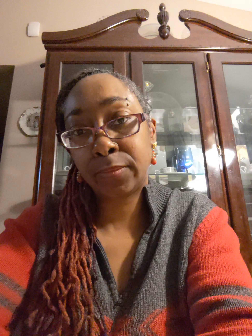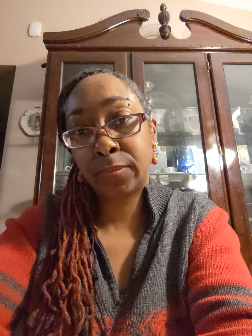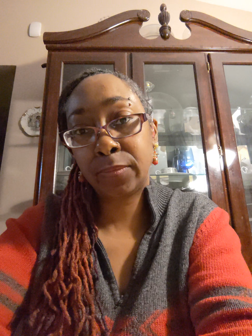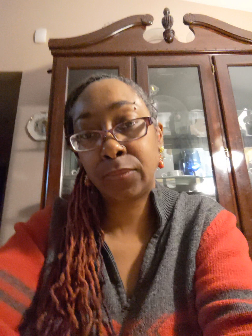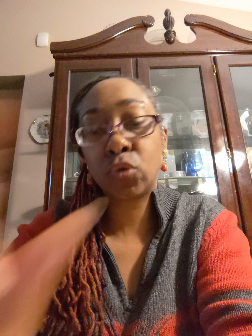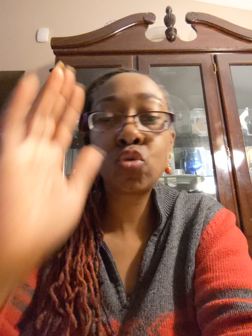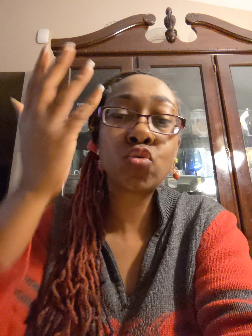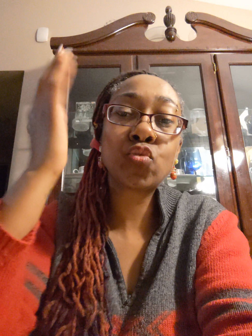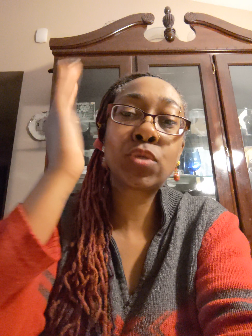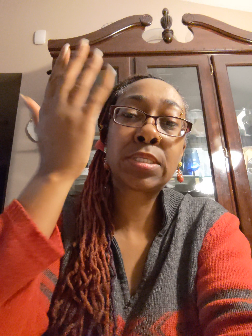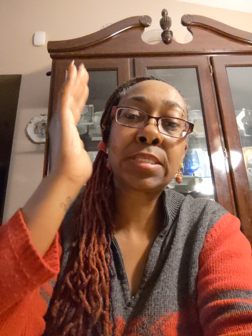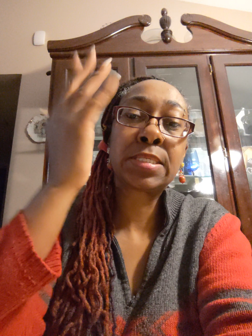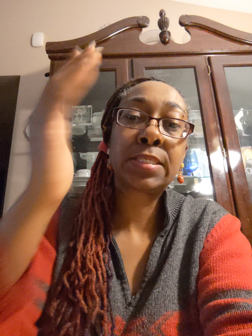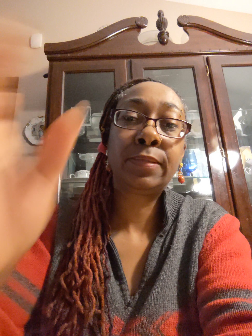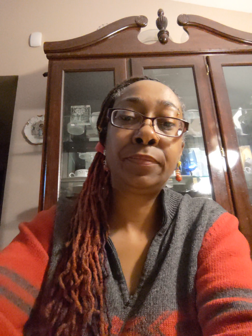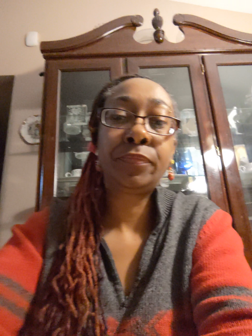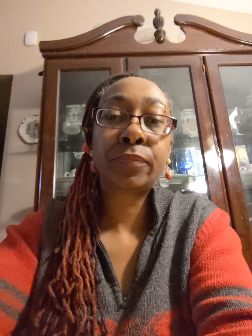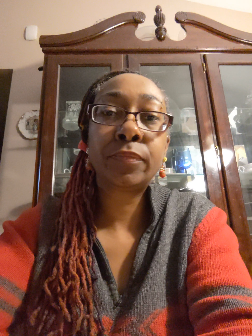tree